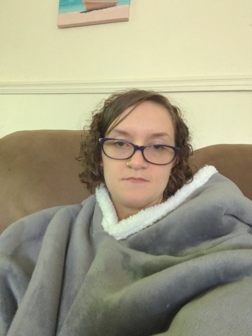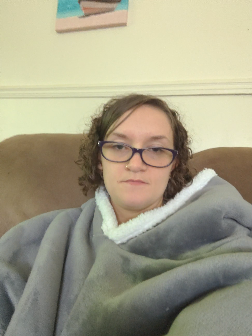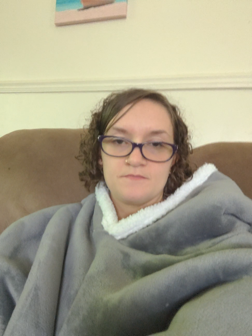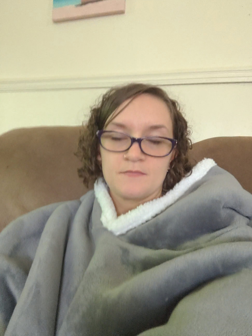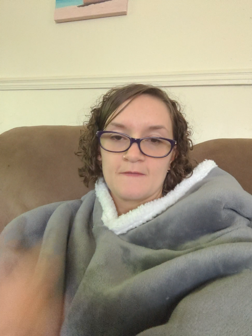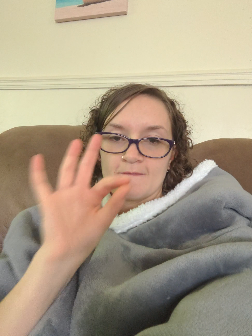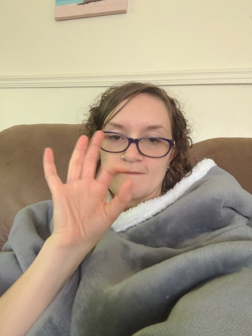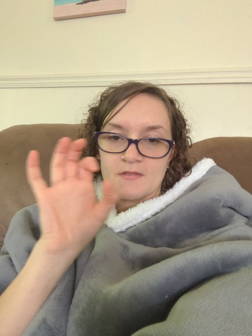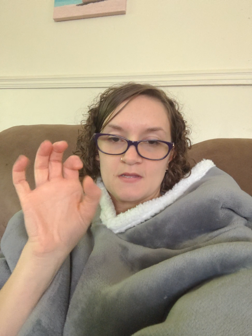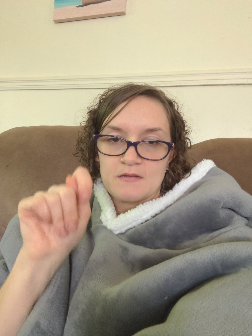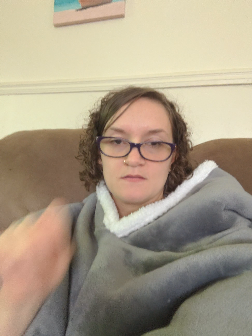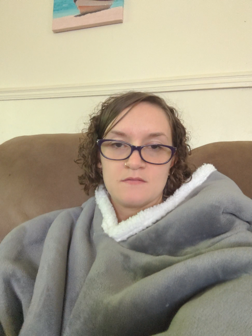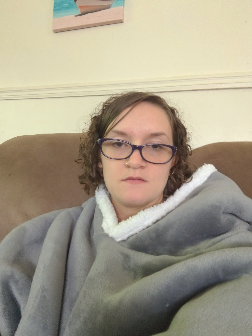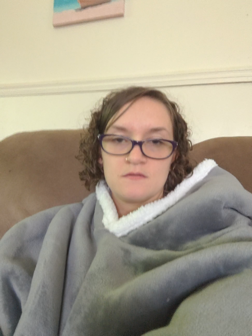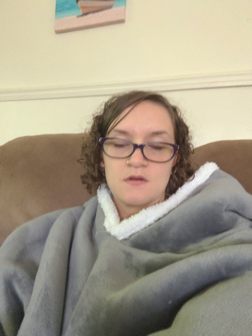feet